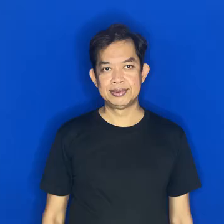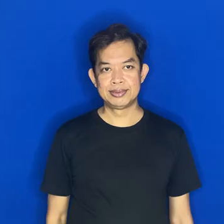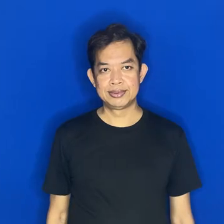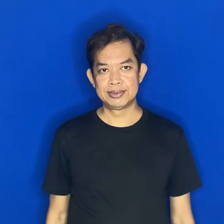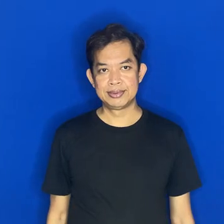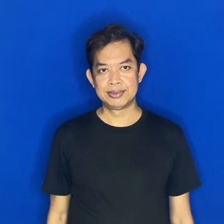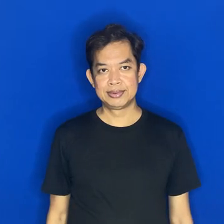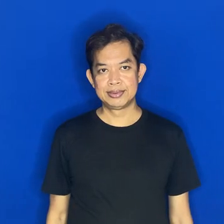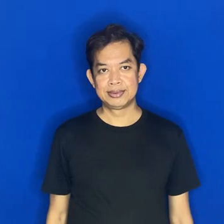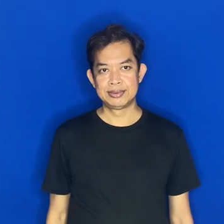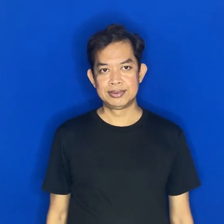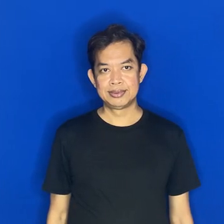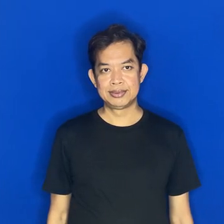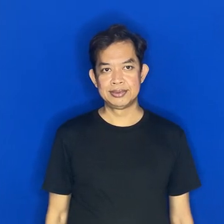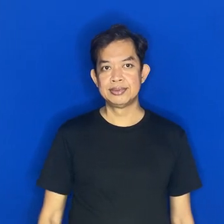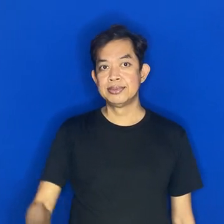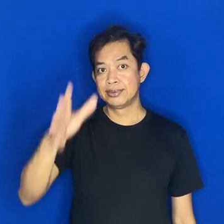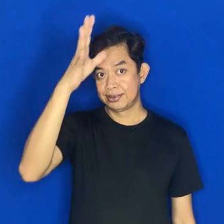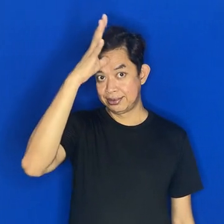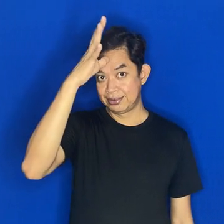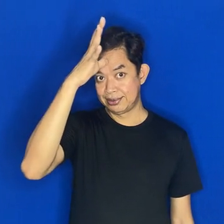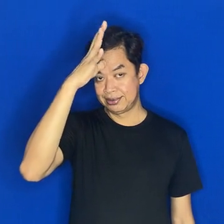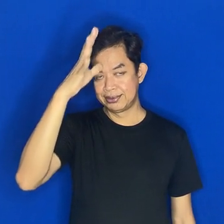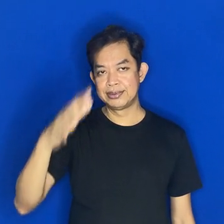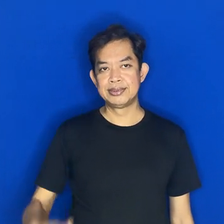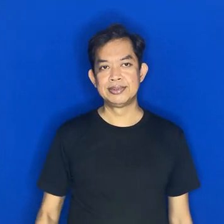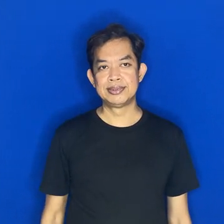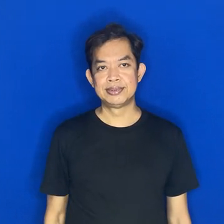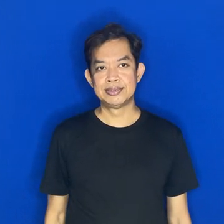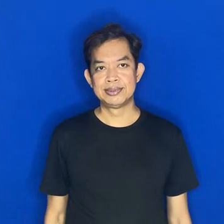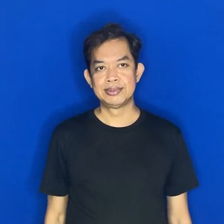father